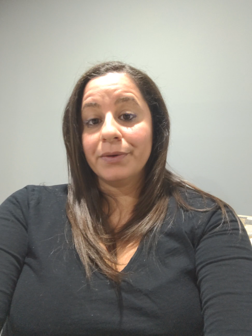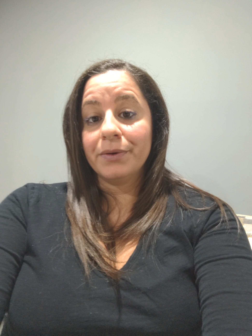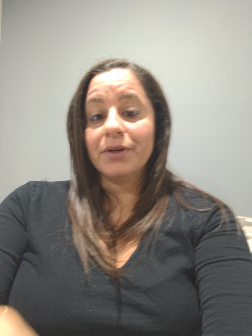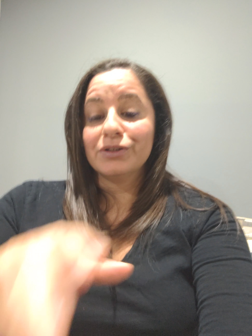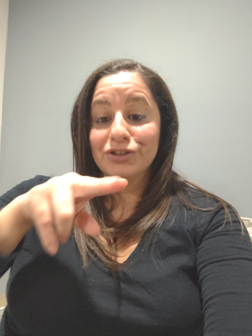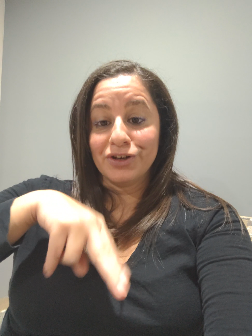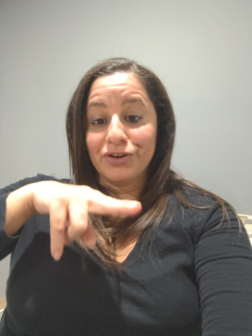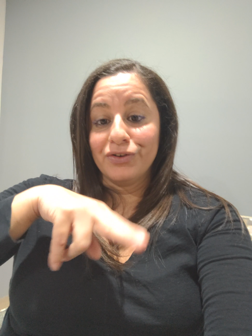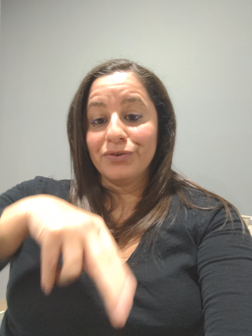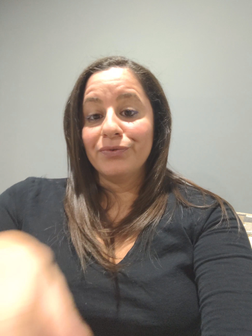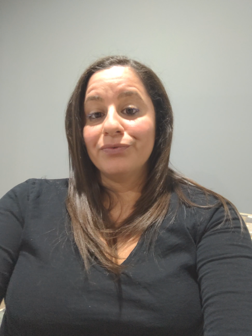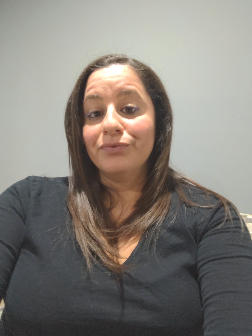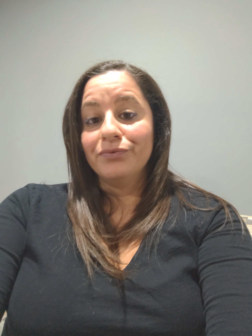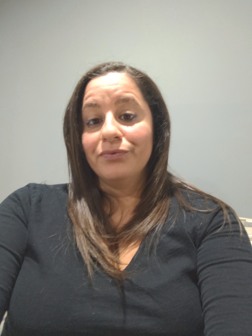chair